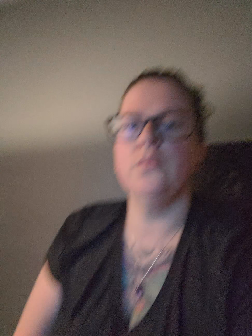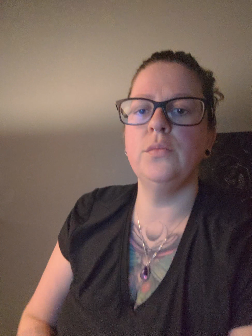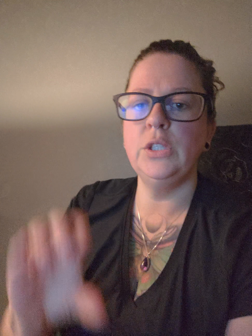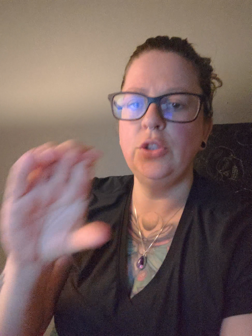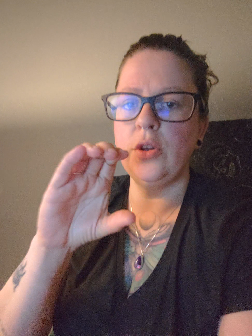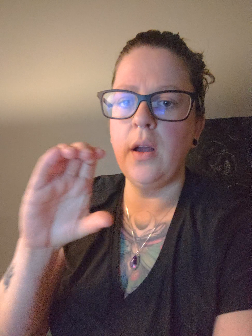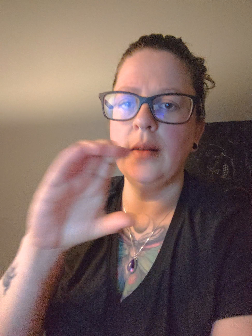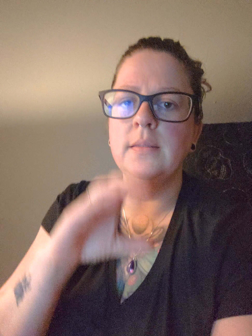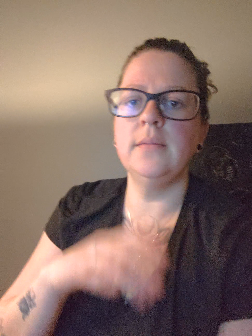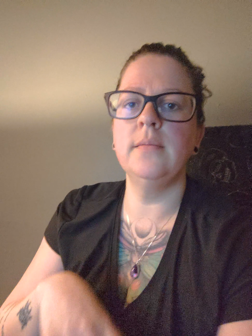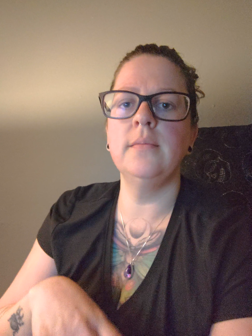chocolate